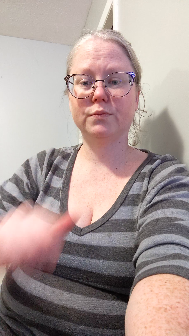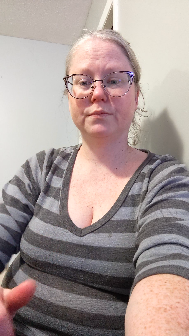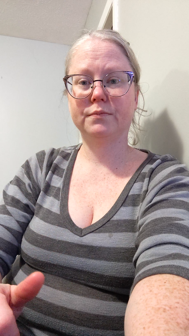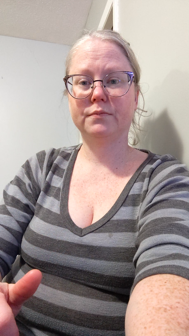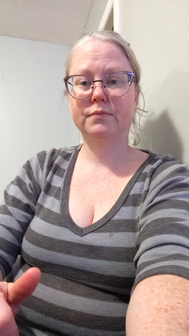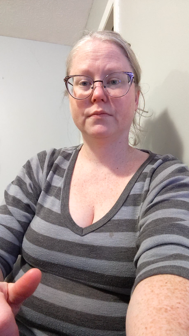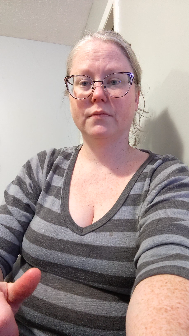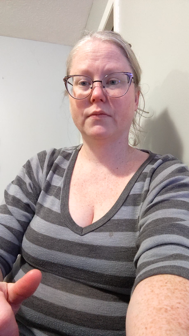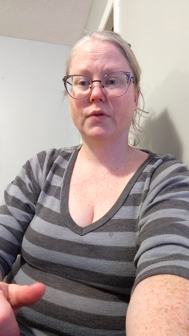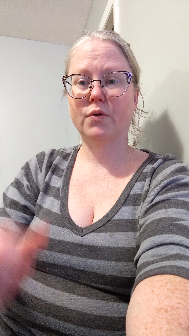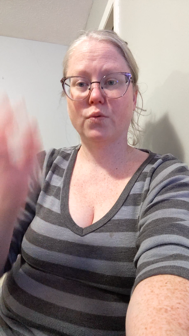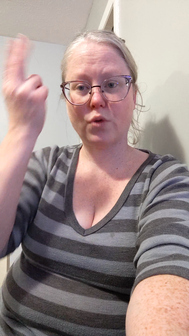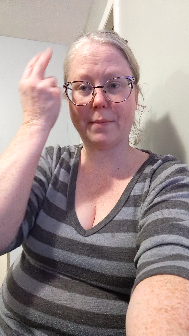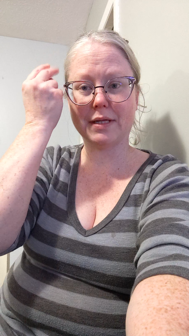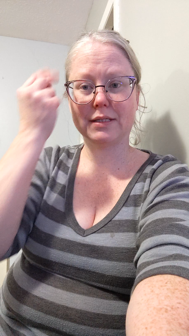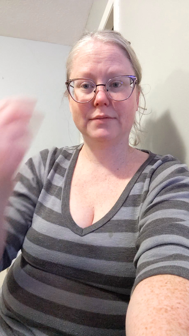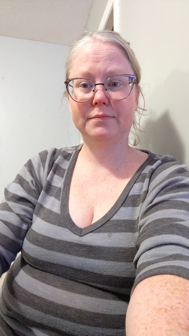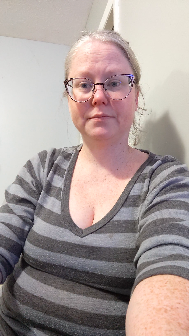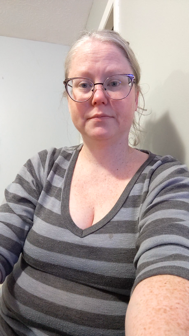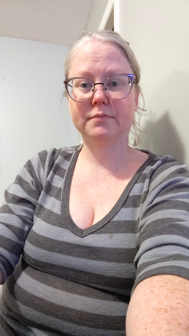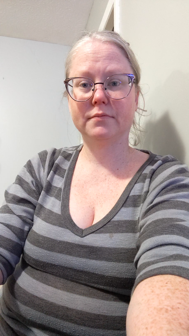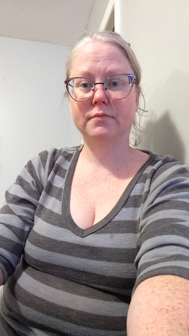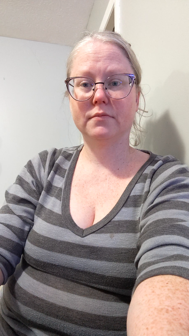rabbit